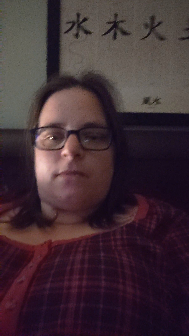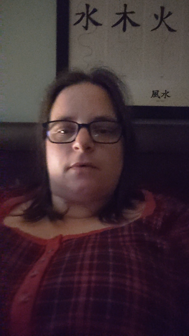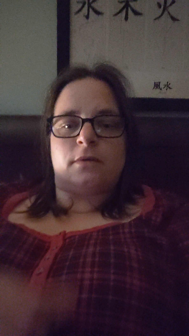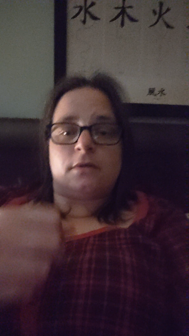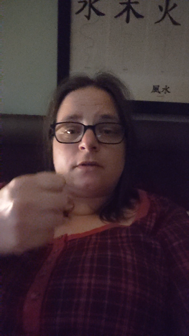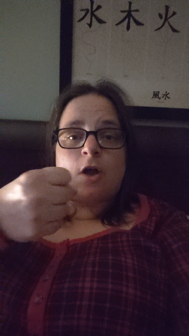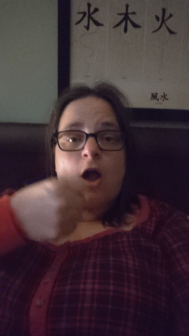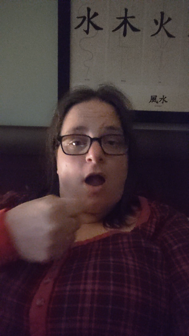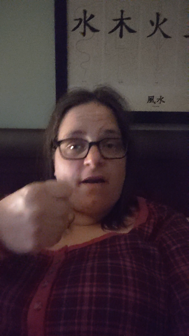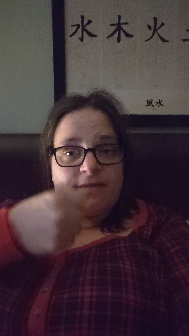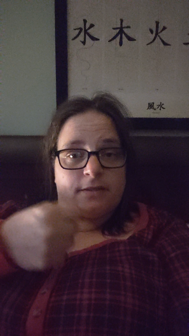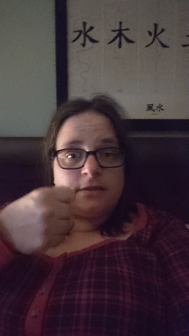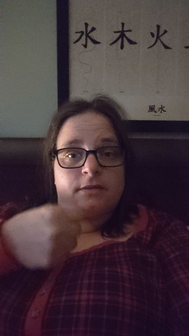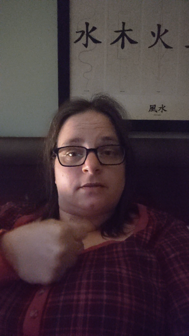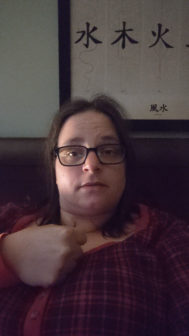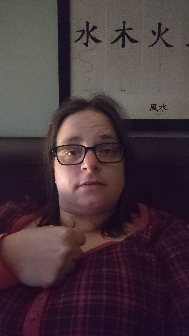coffee